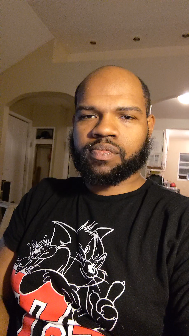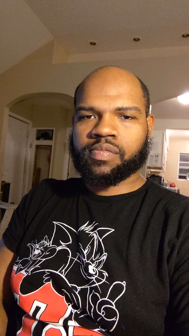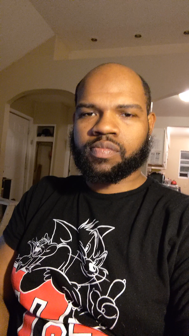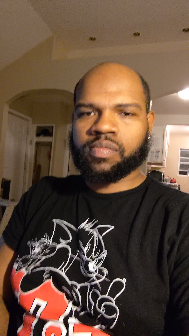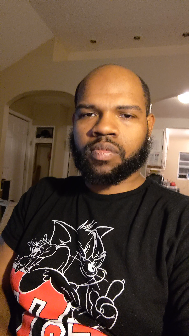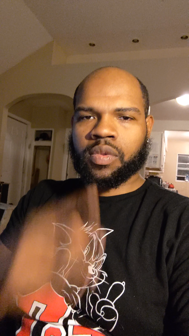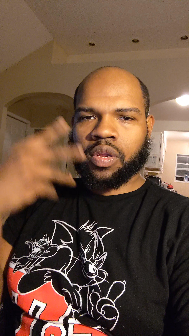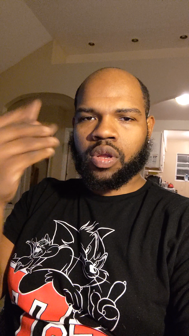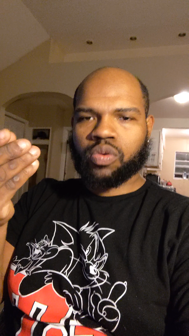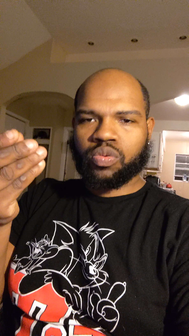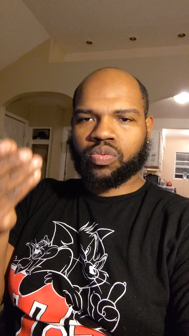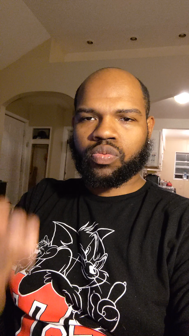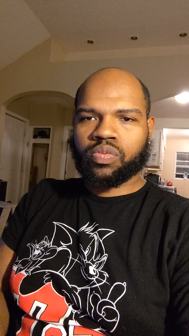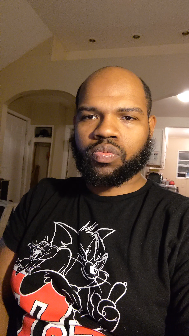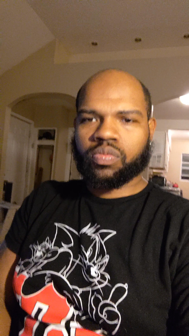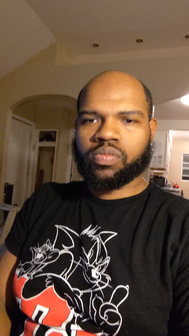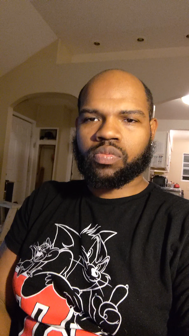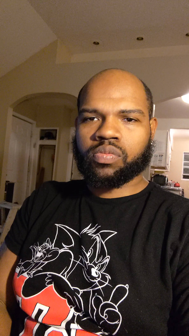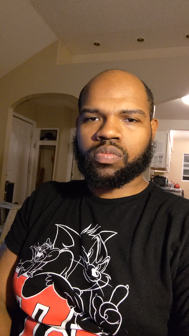got to